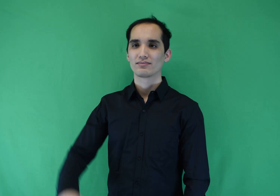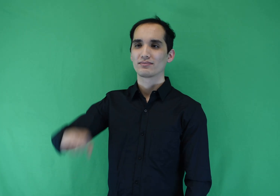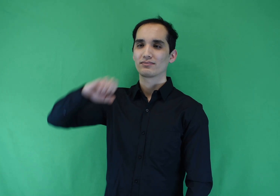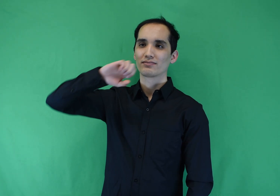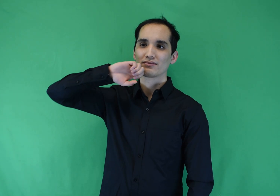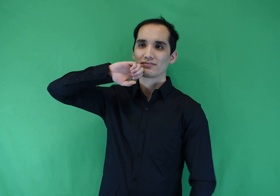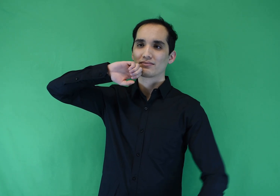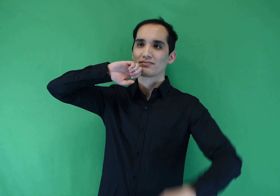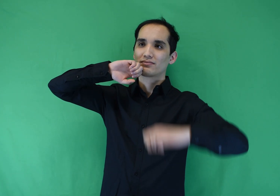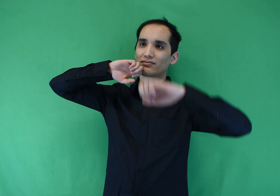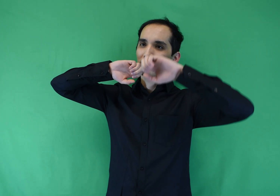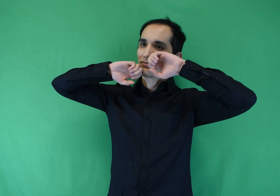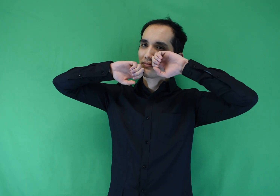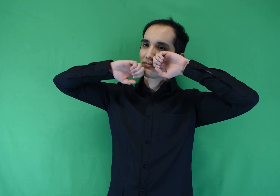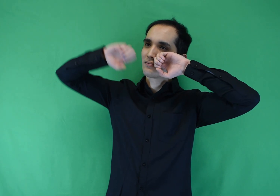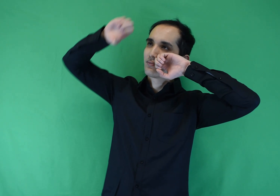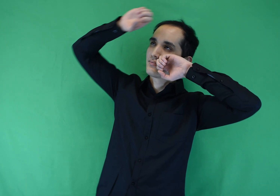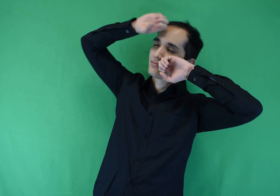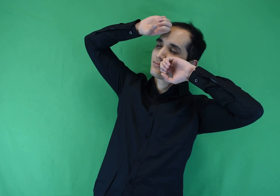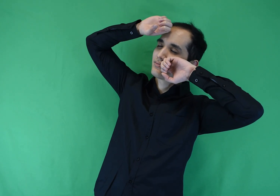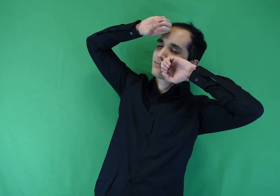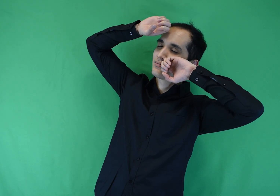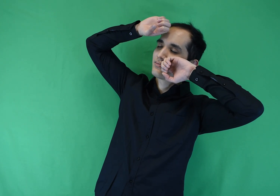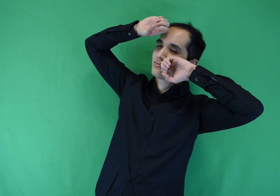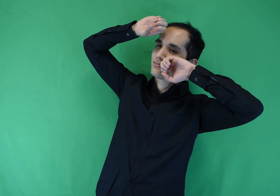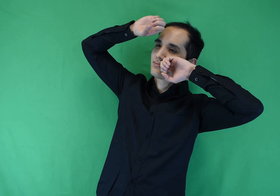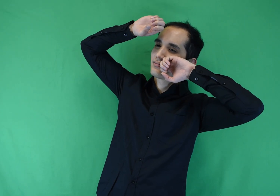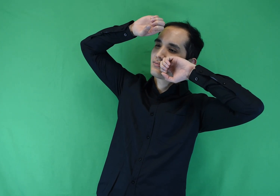temperatura